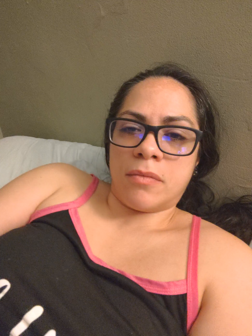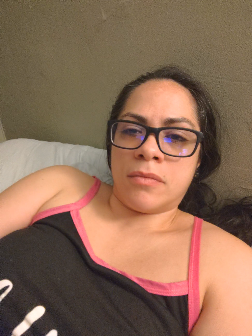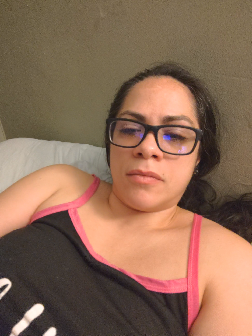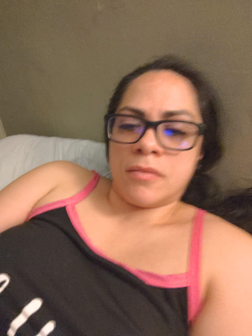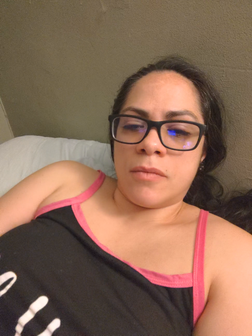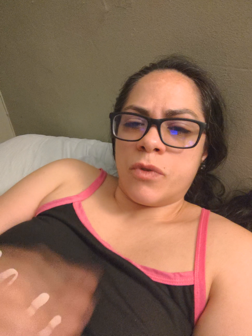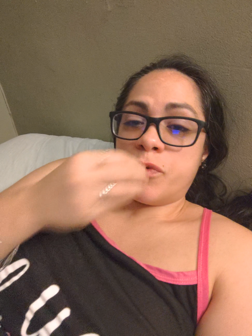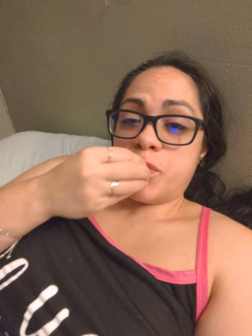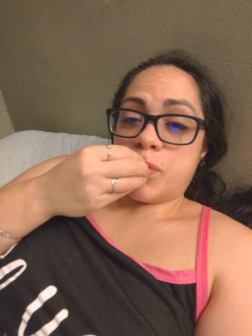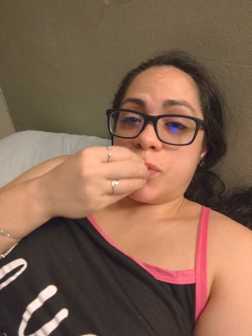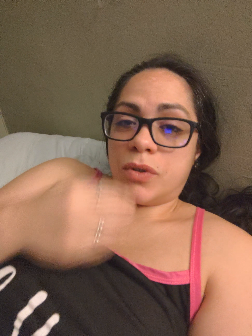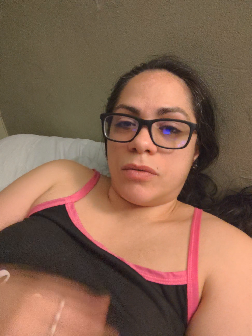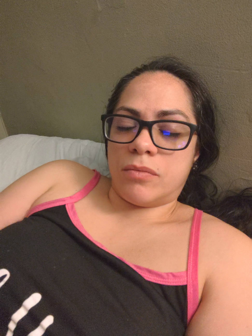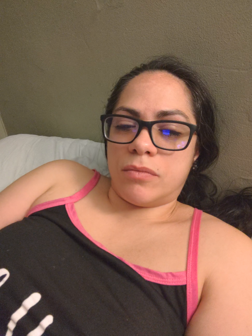food